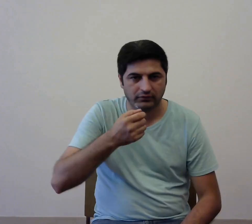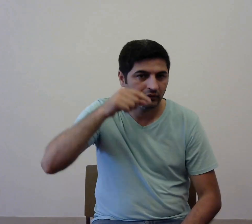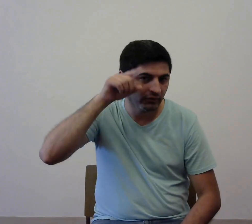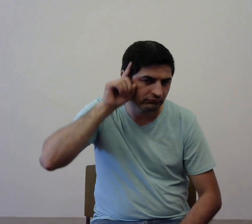azərbaycan